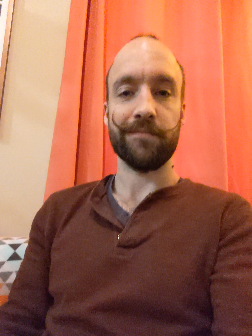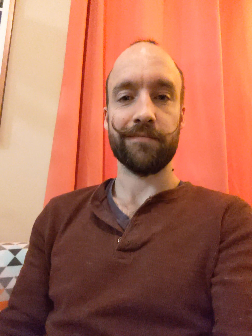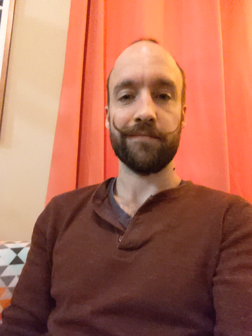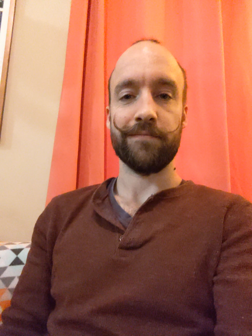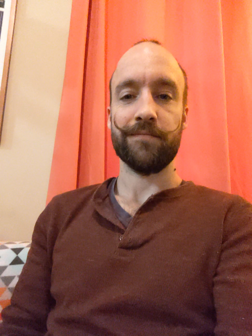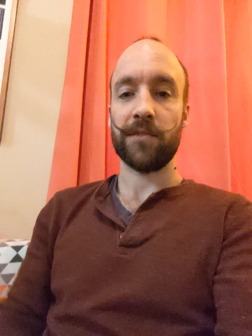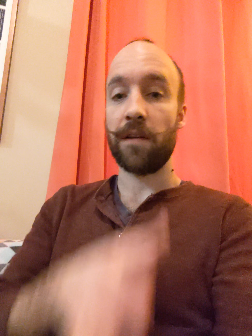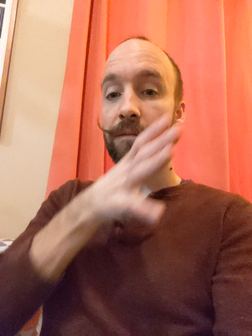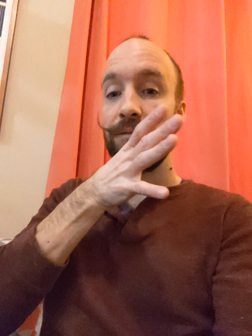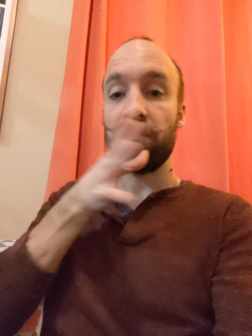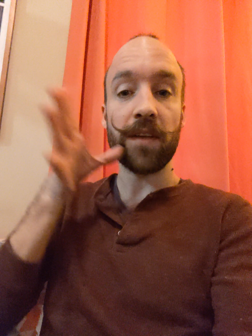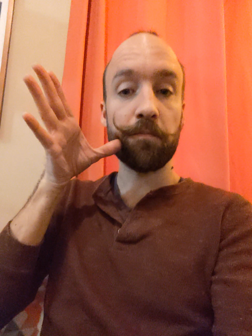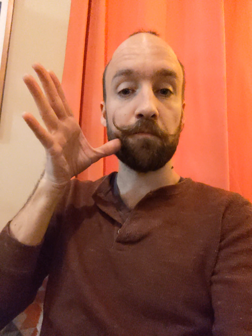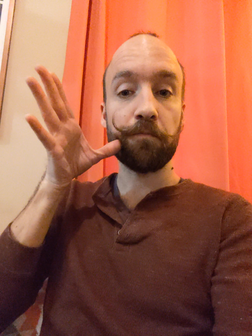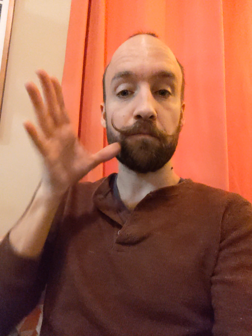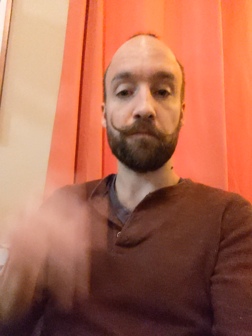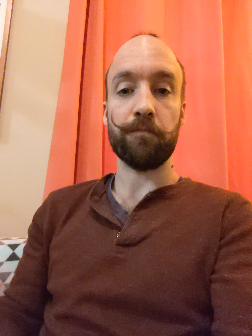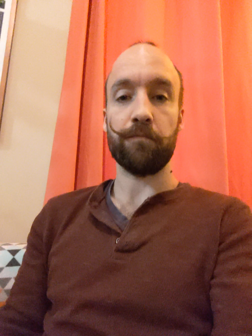farm